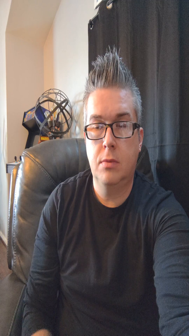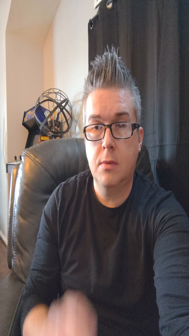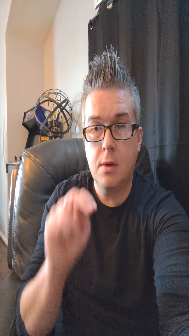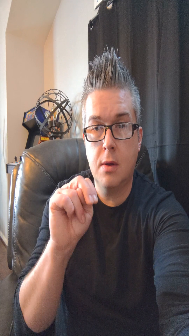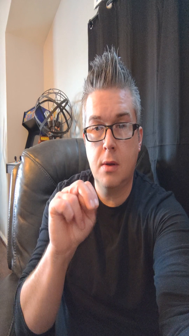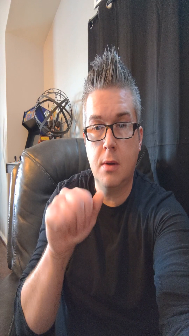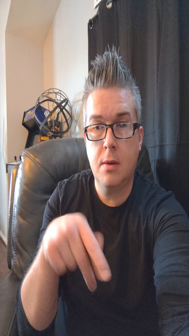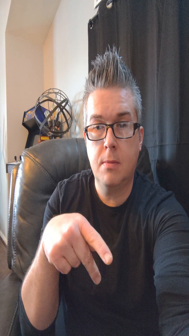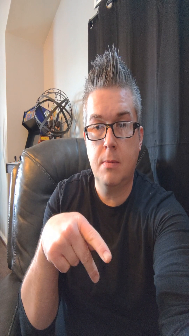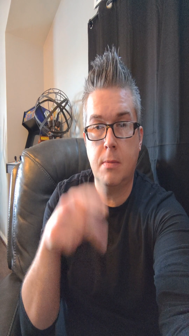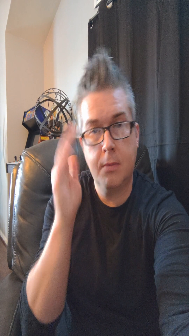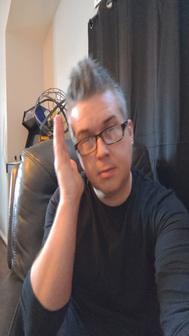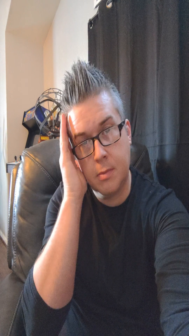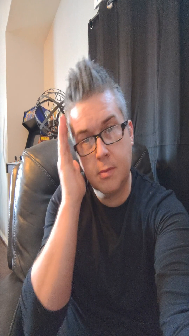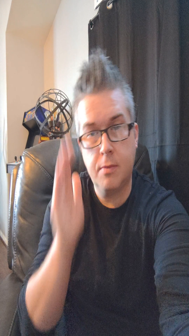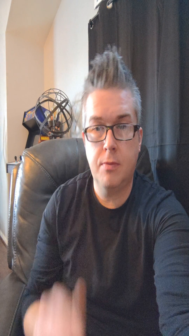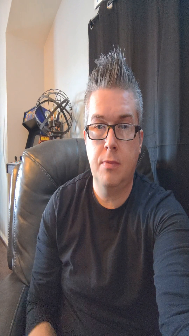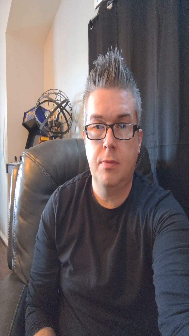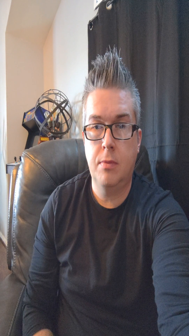nap